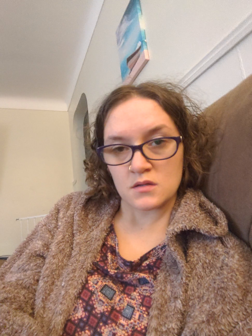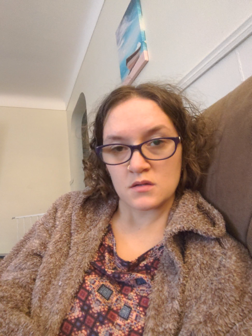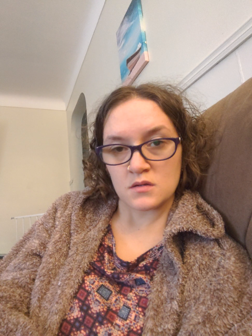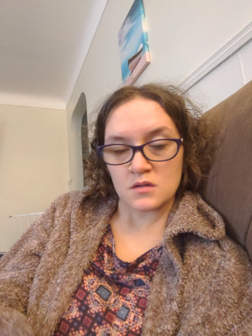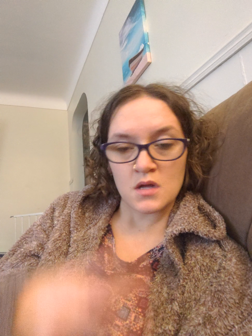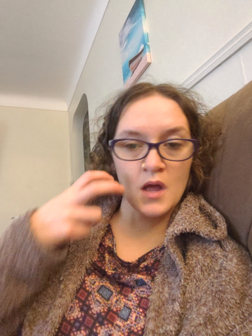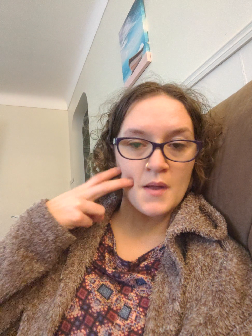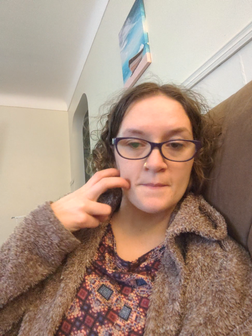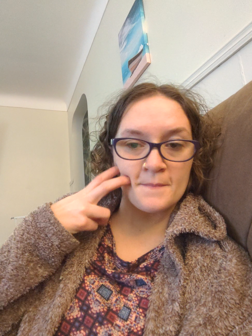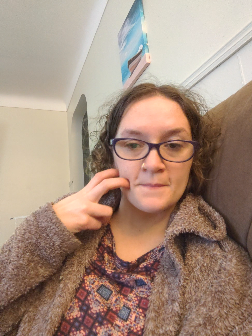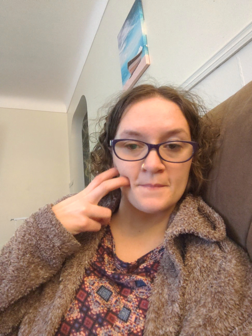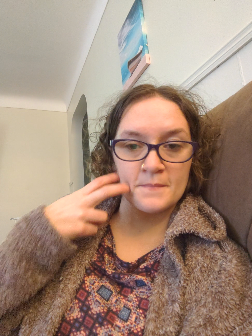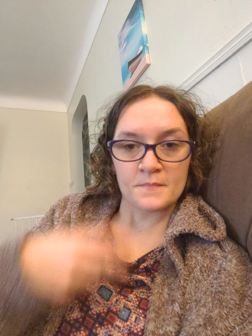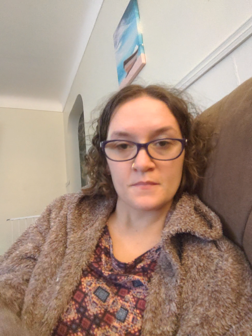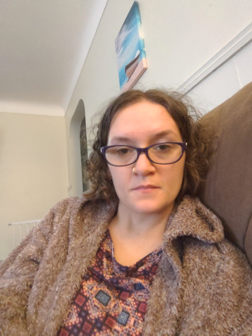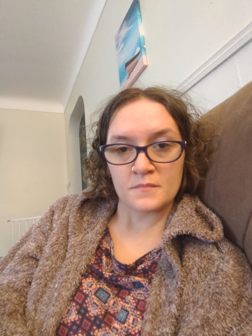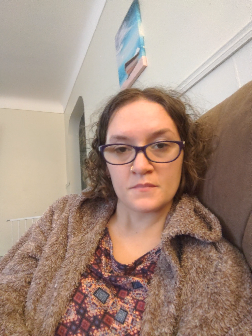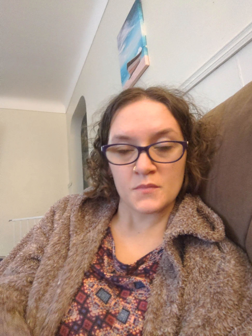gum